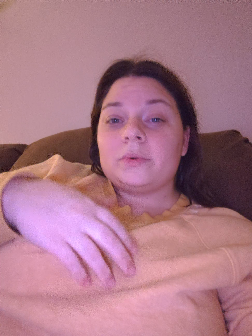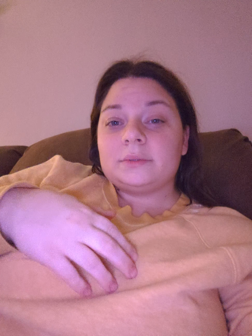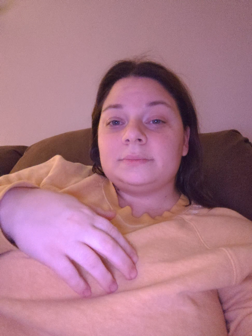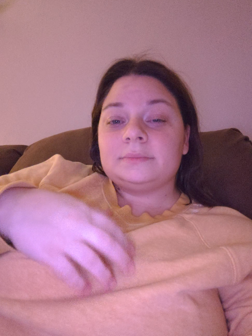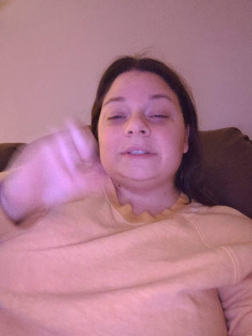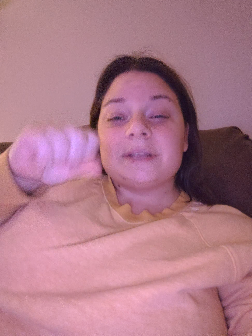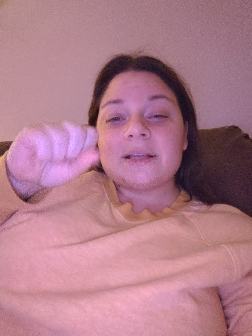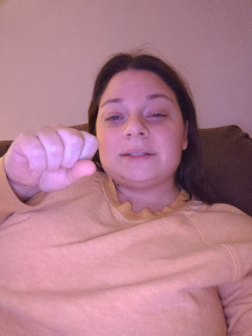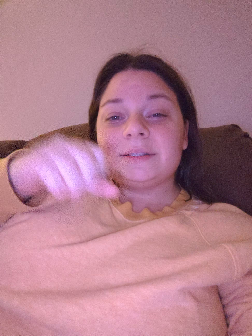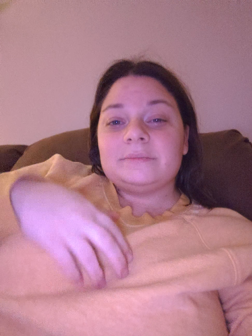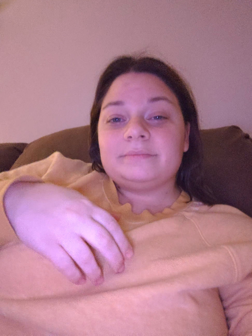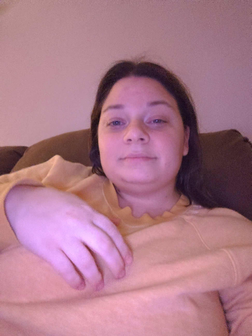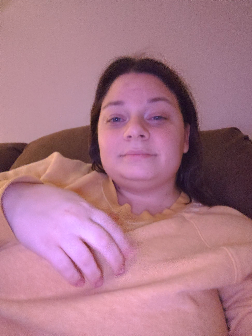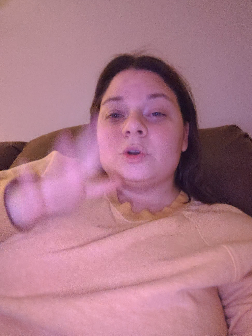yes